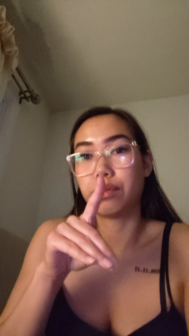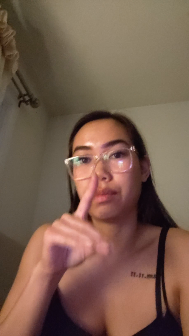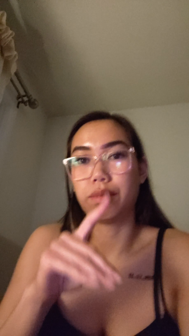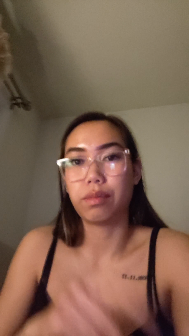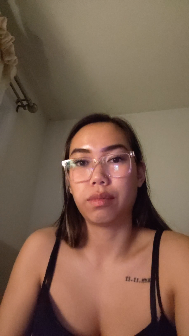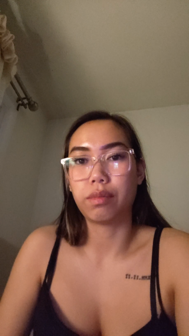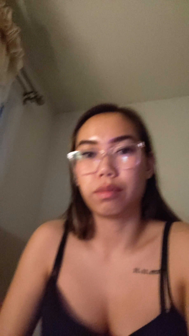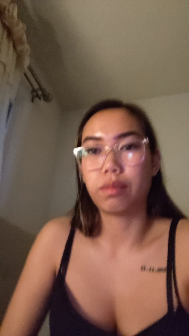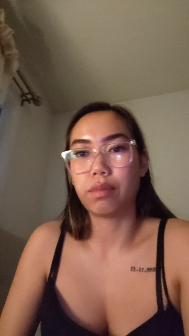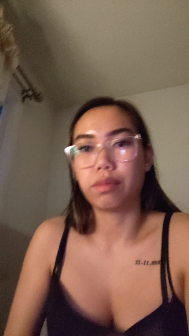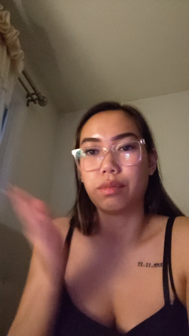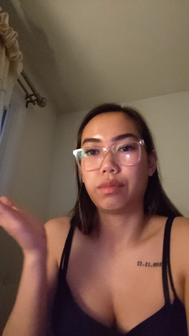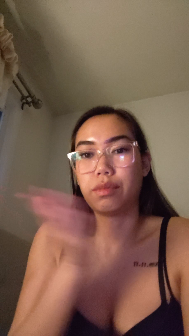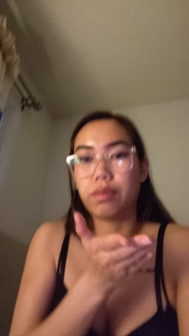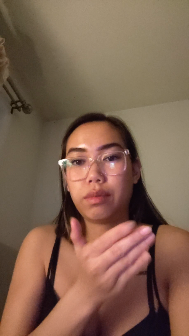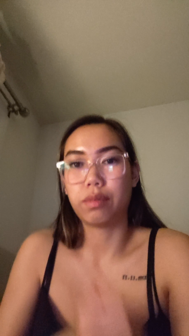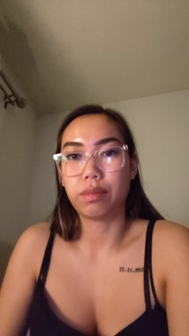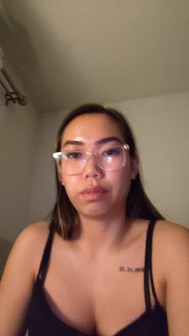bring